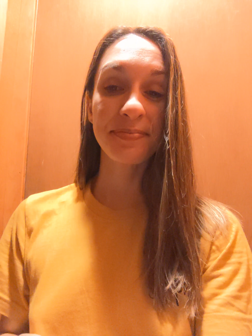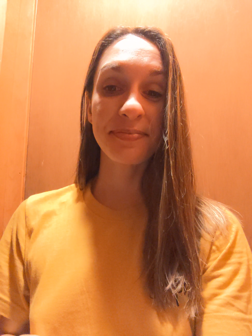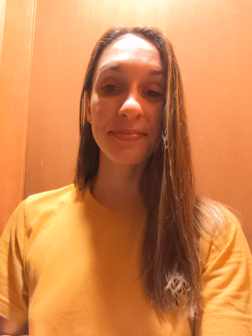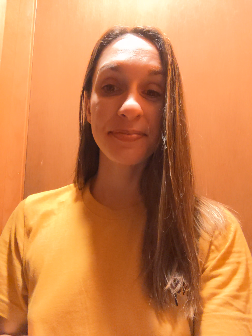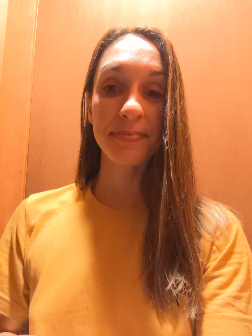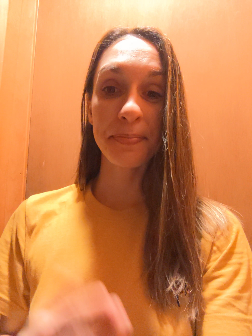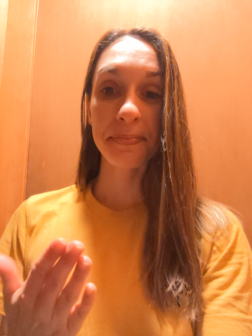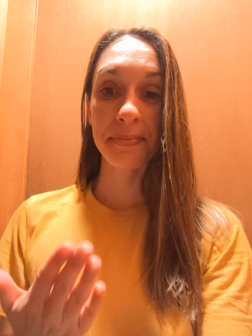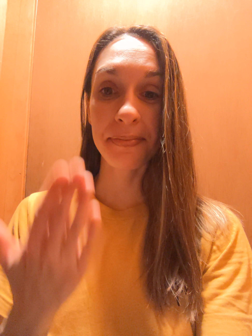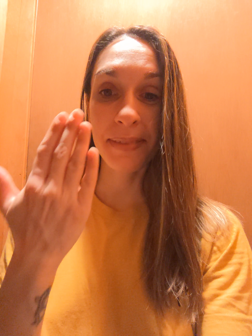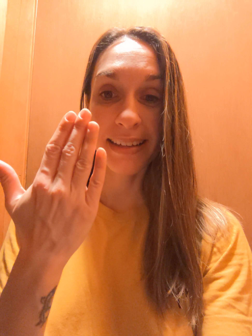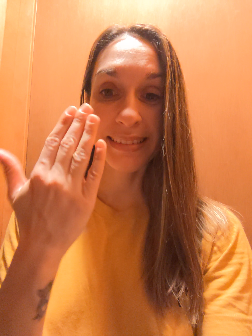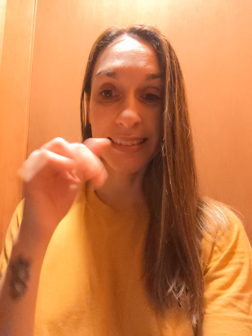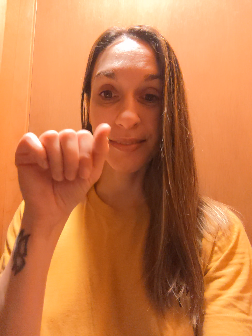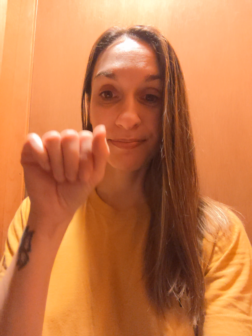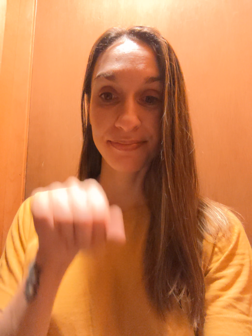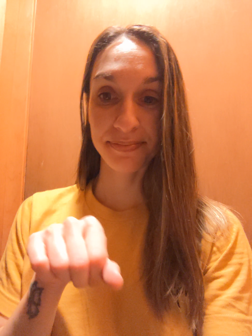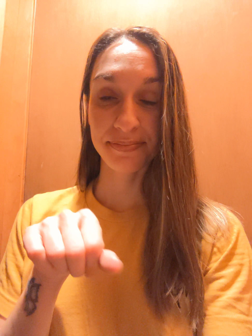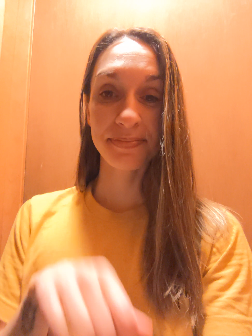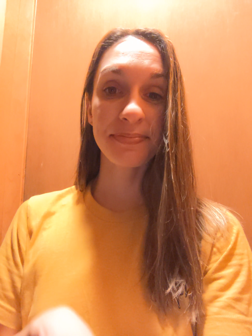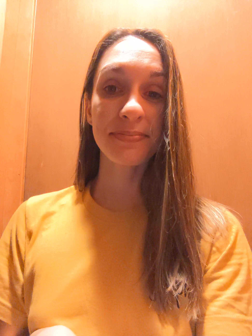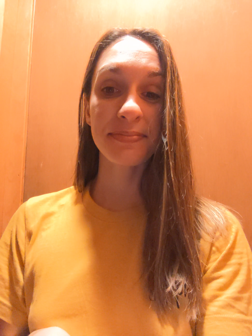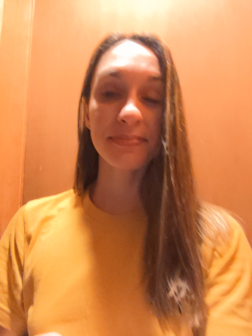mitten